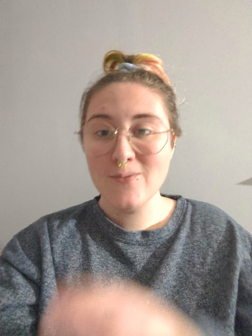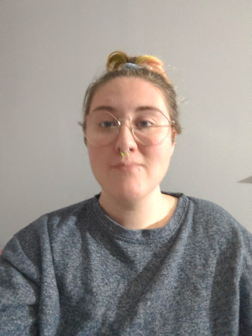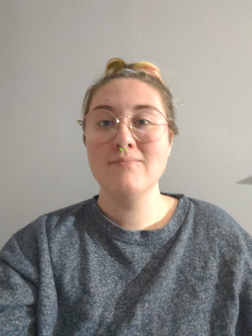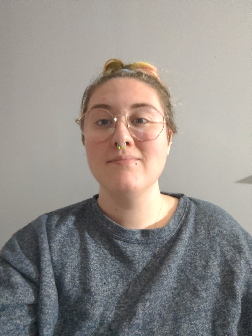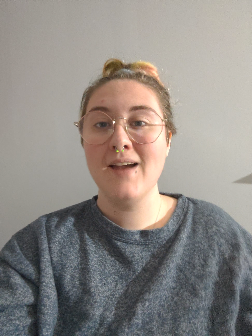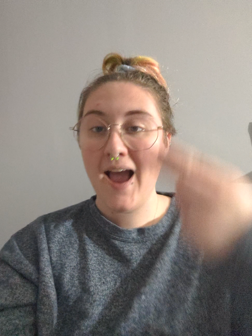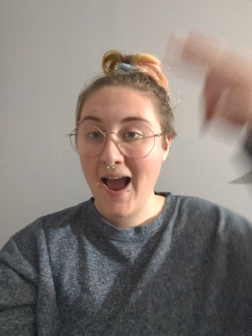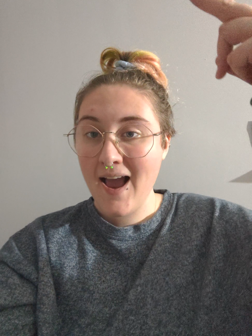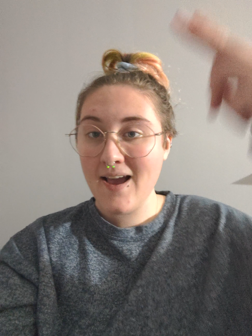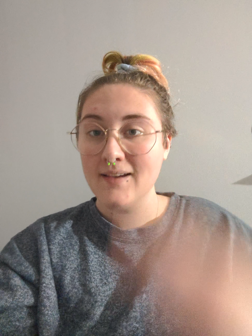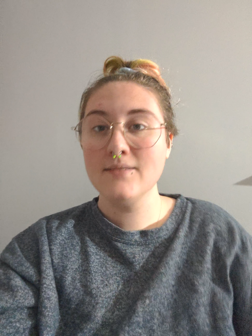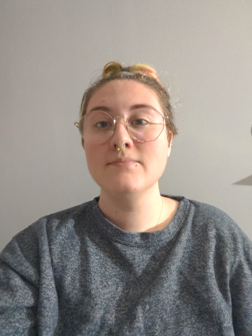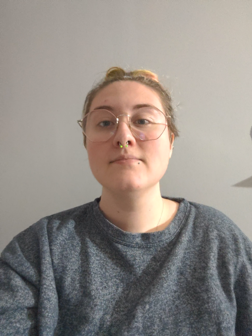high